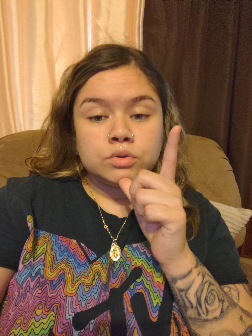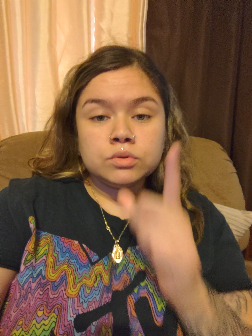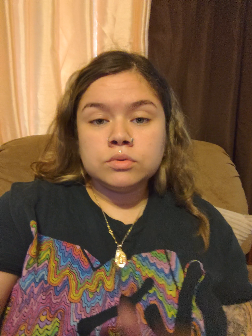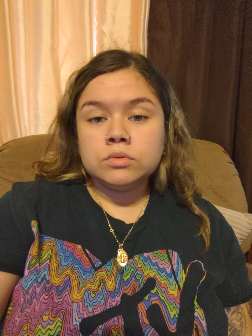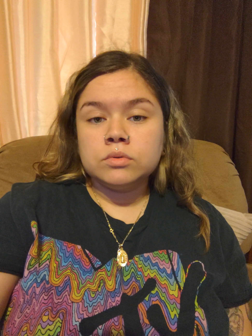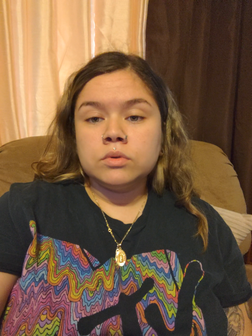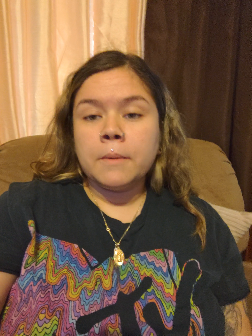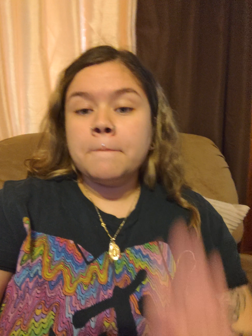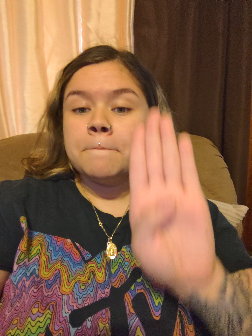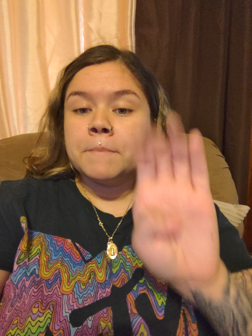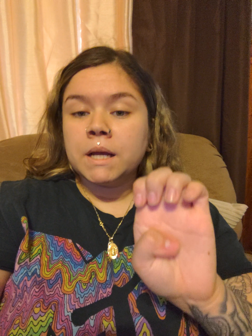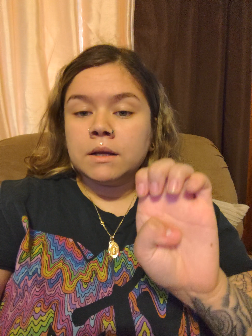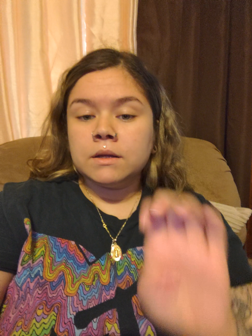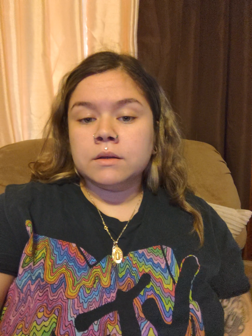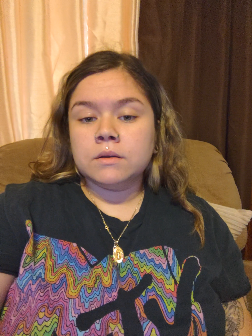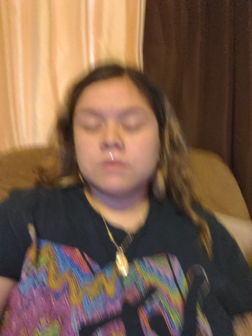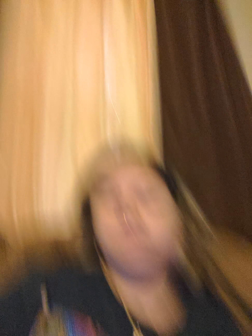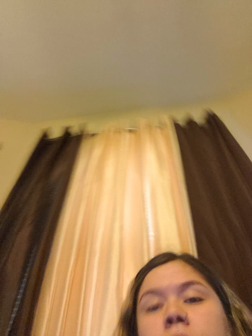be